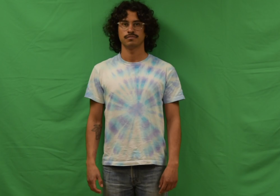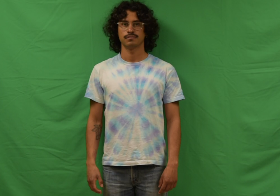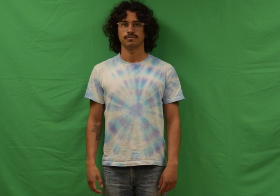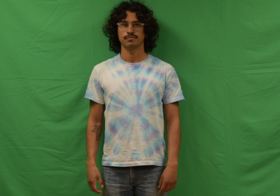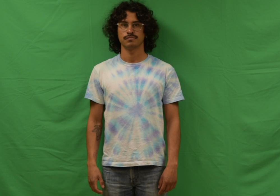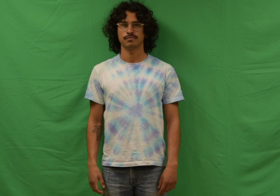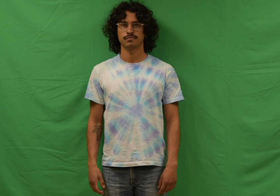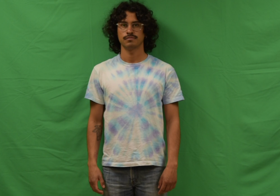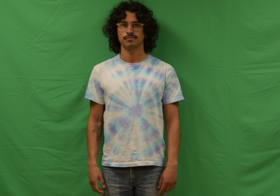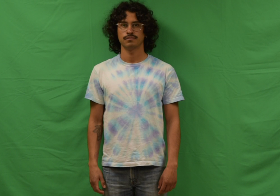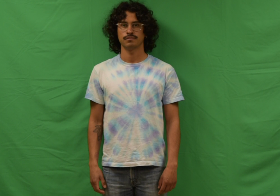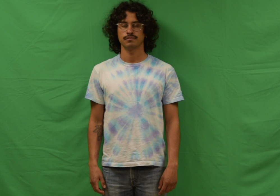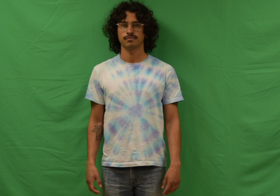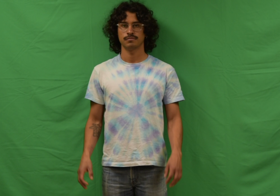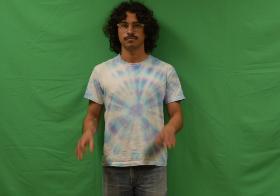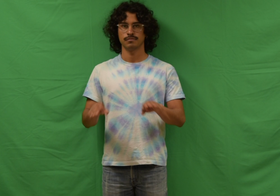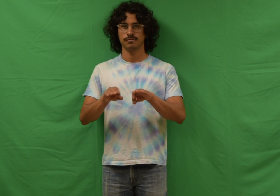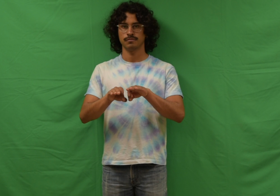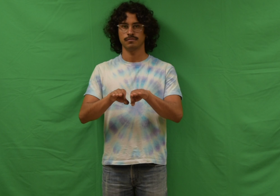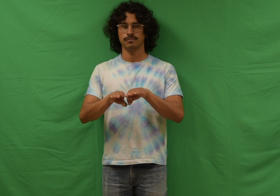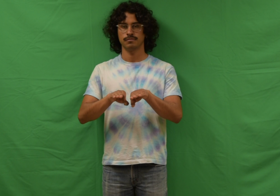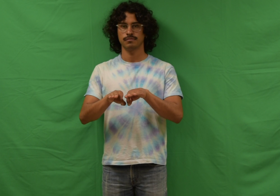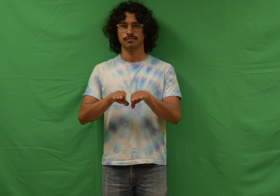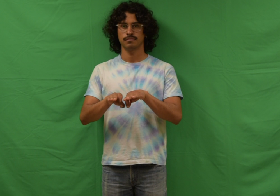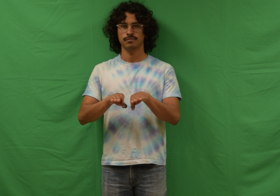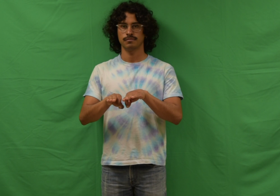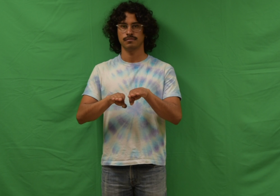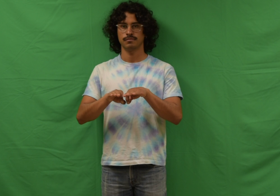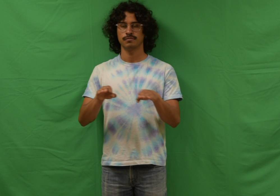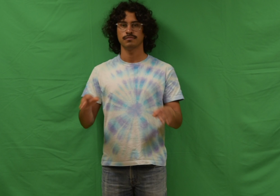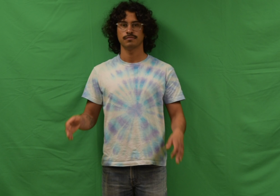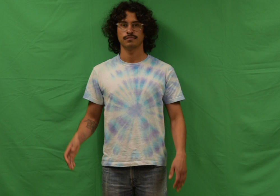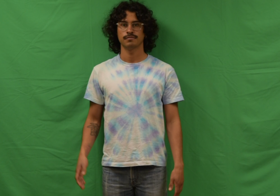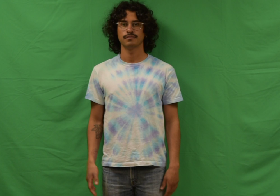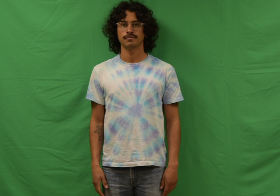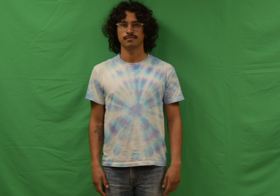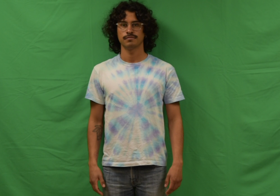trabajo